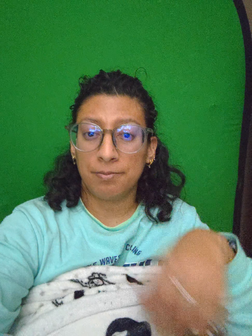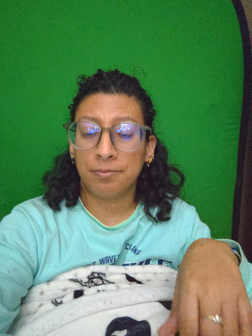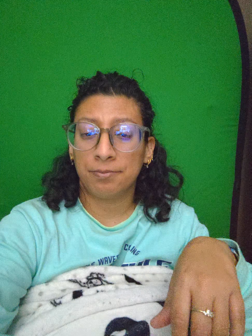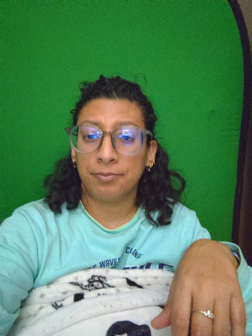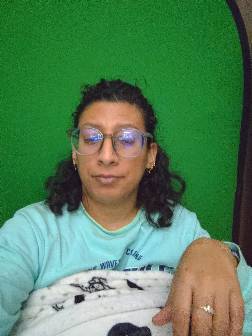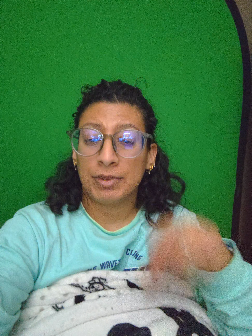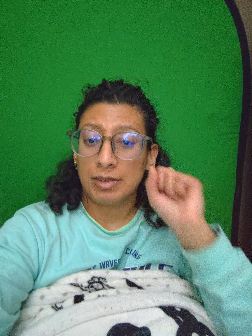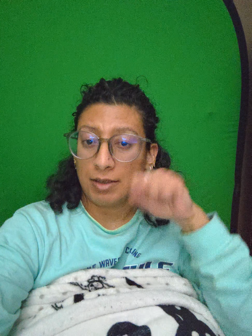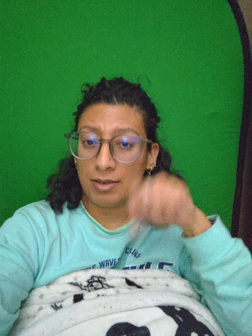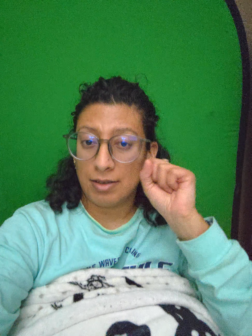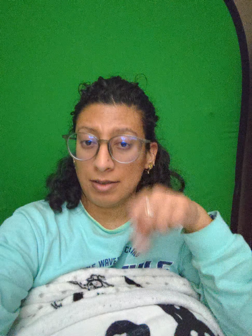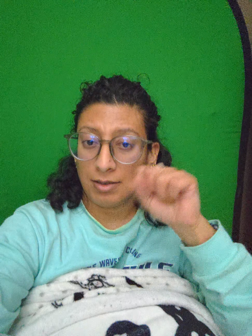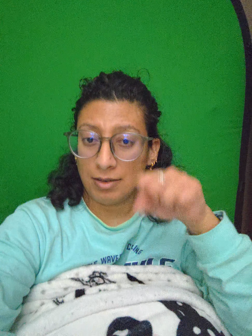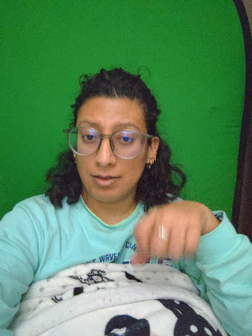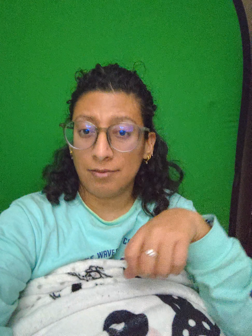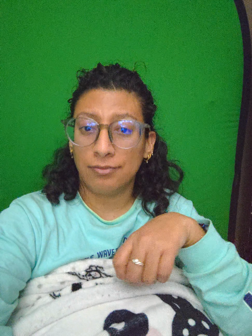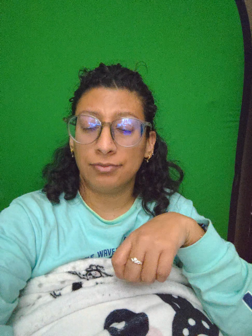yes